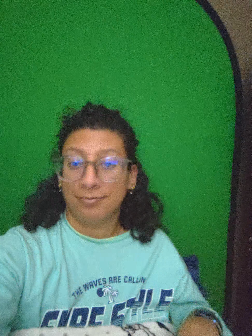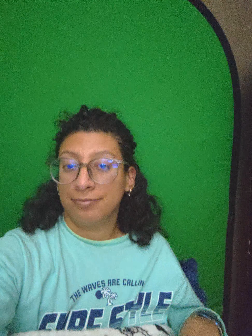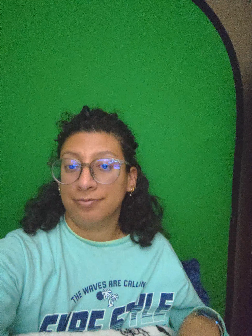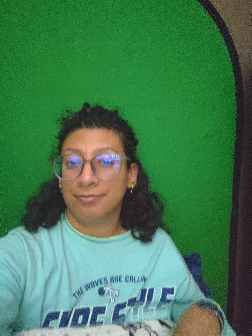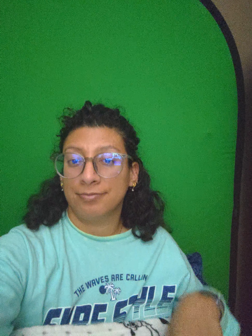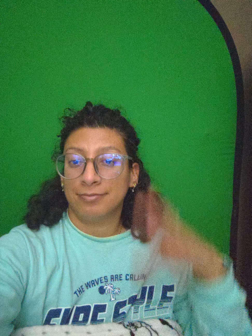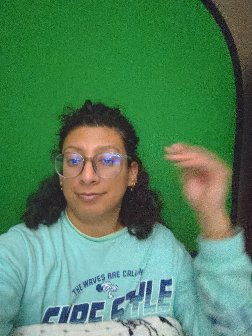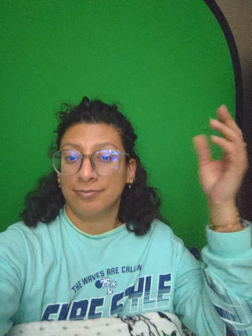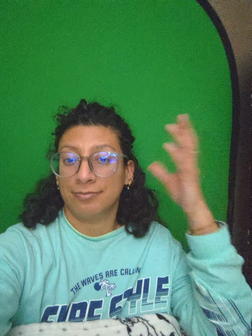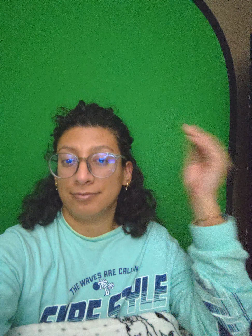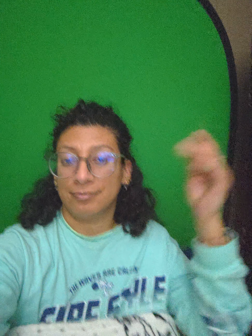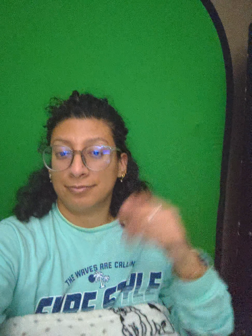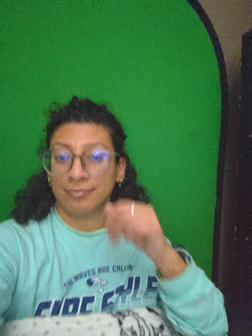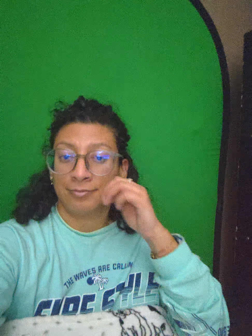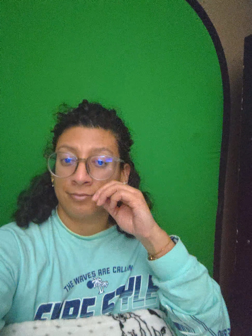outside